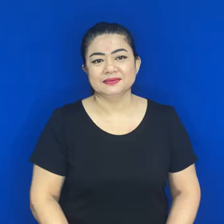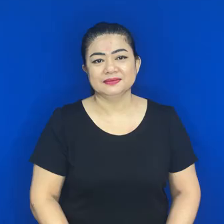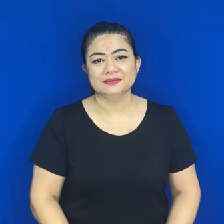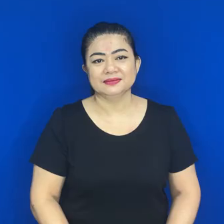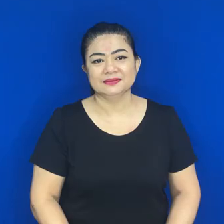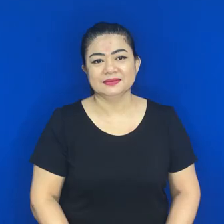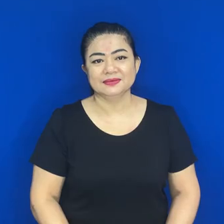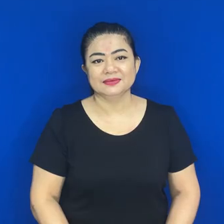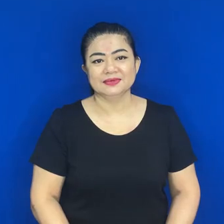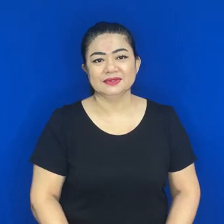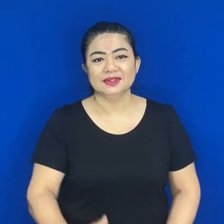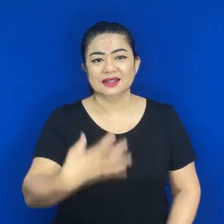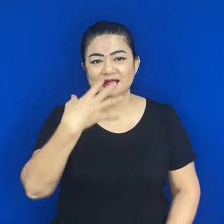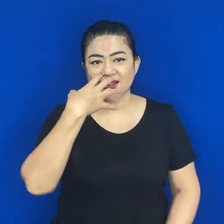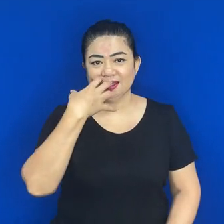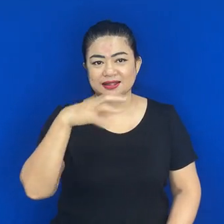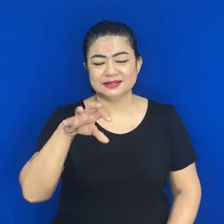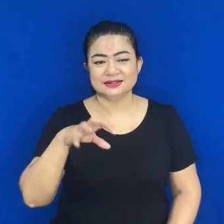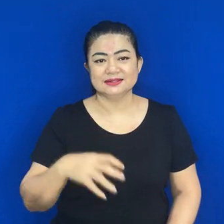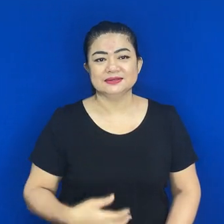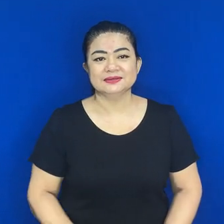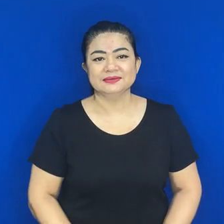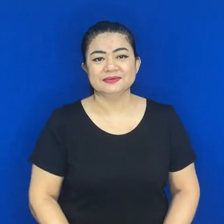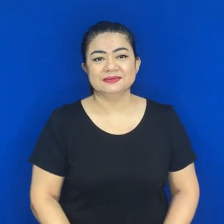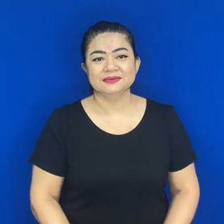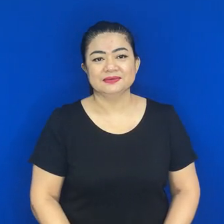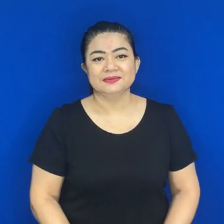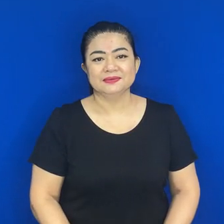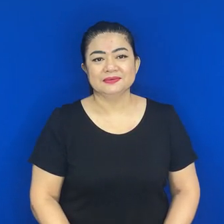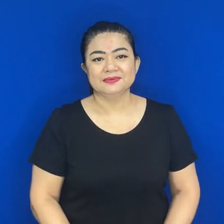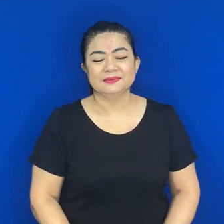hot